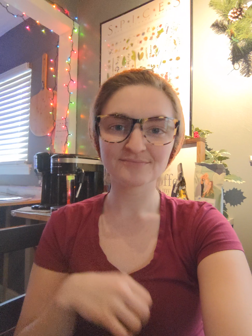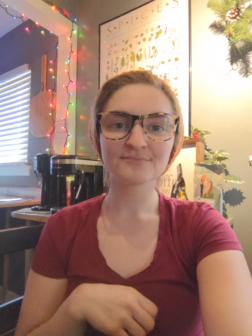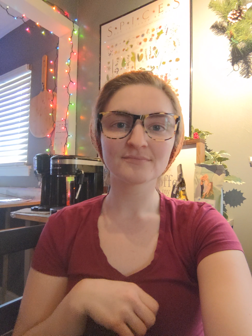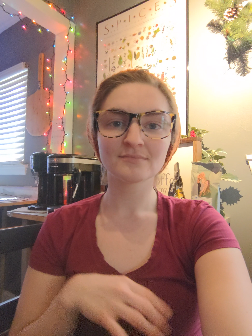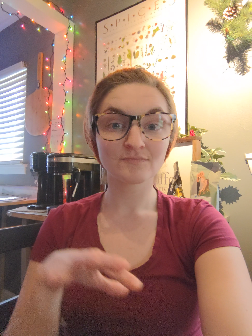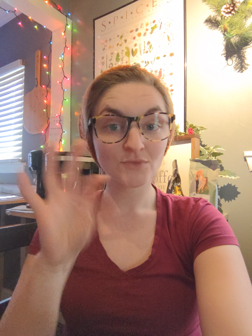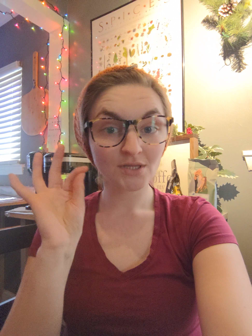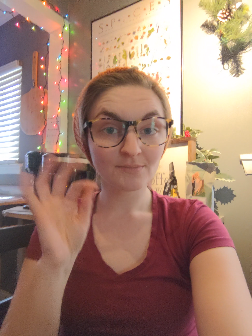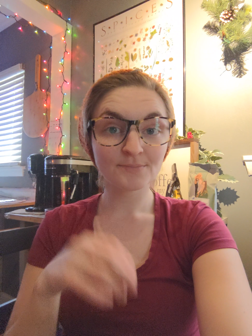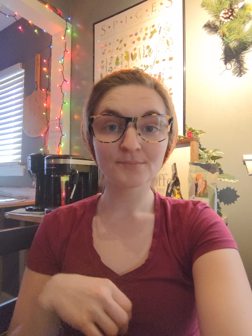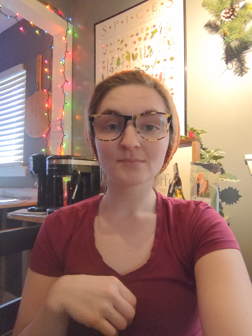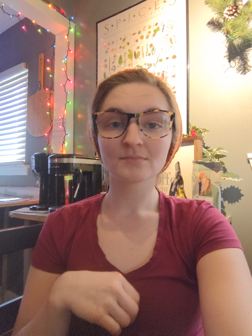find